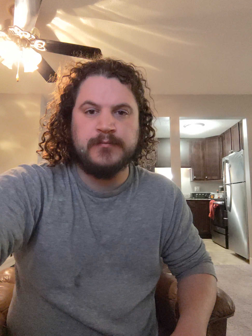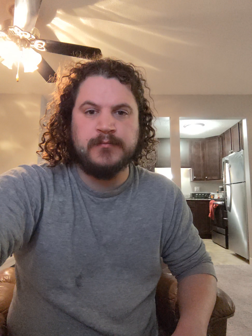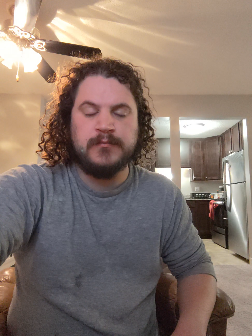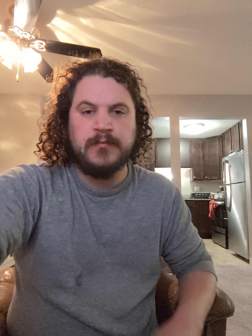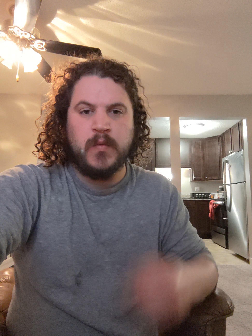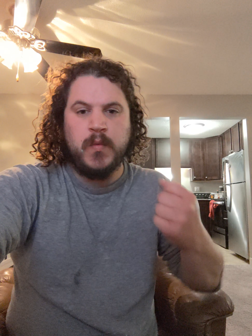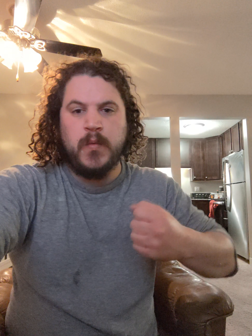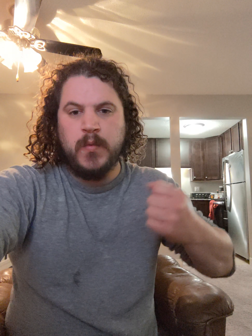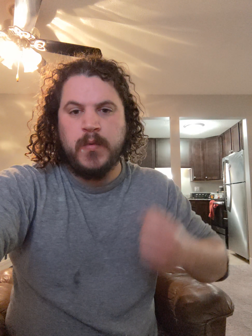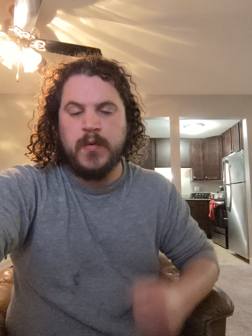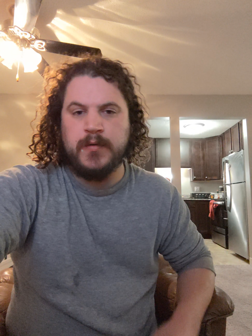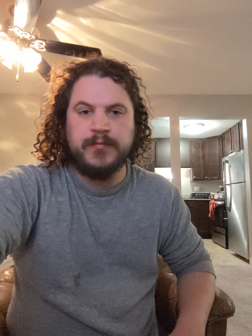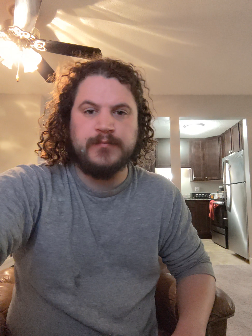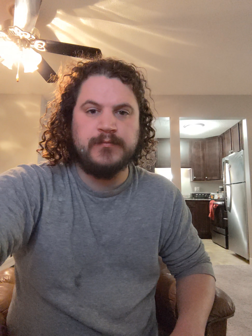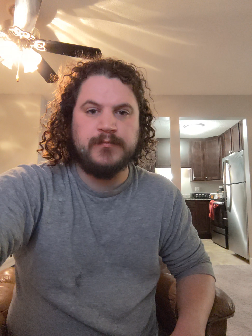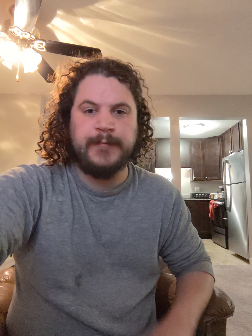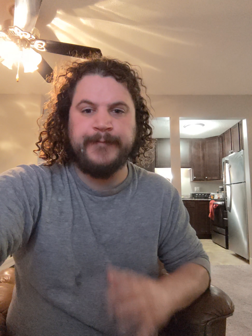car